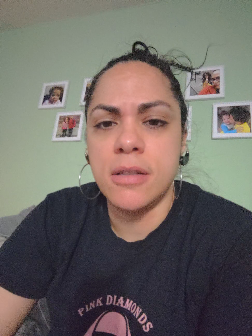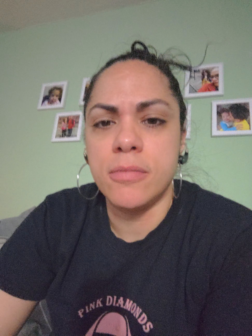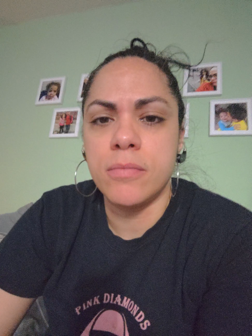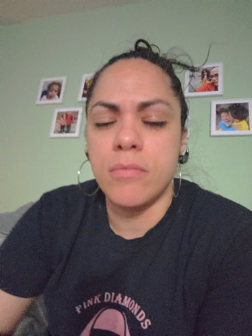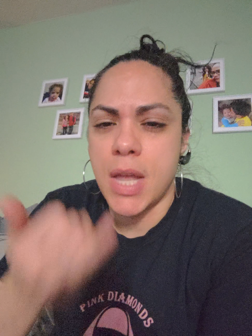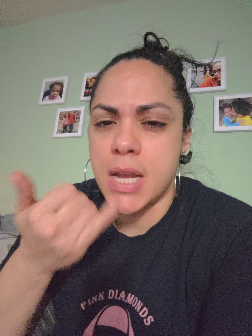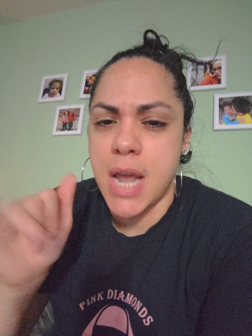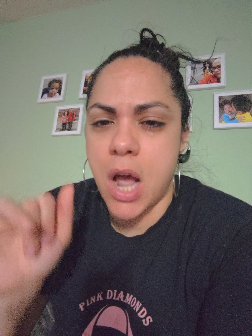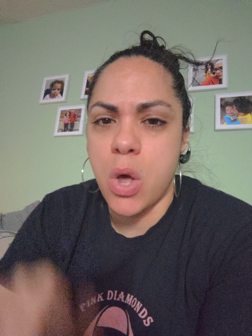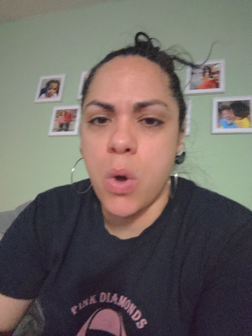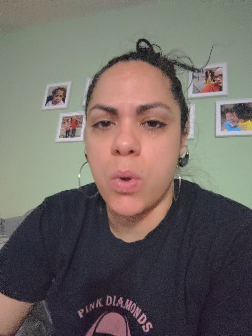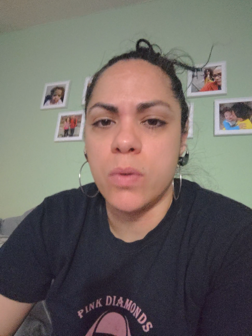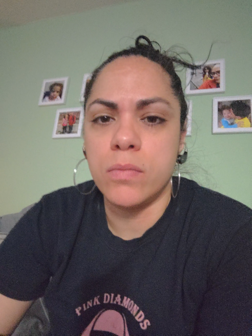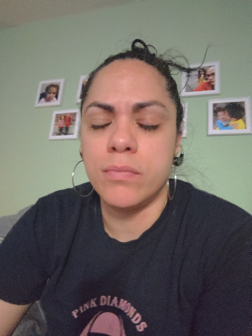yellow